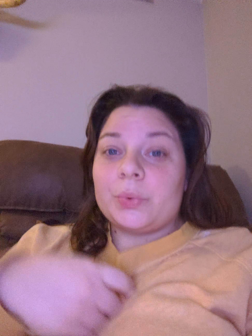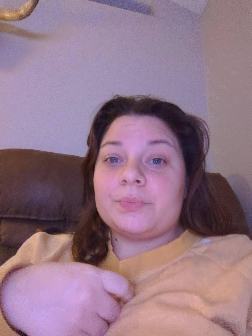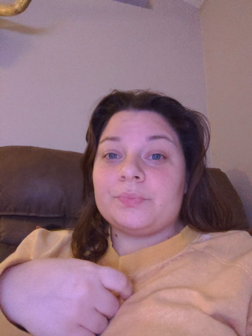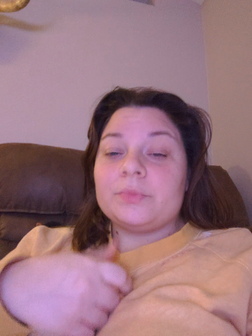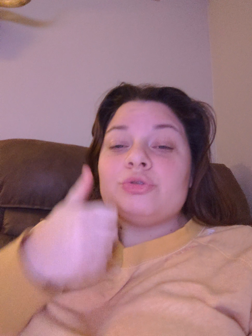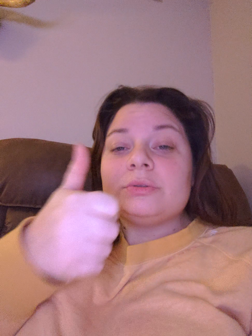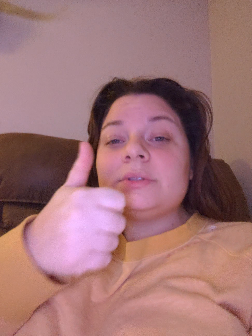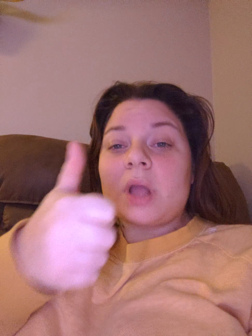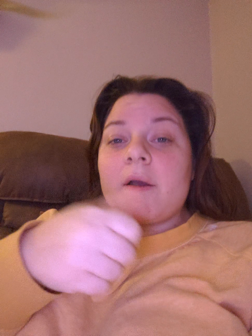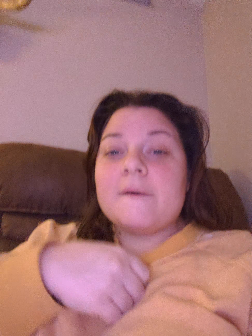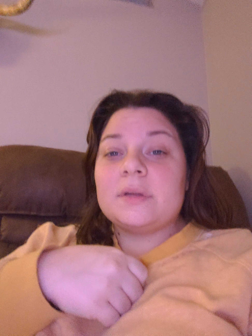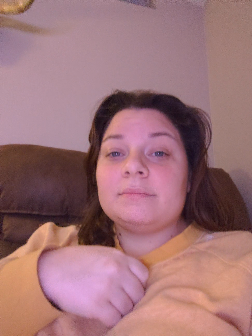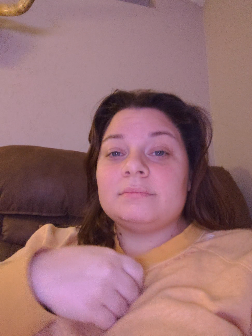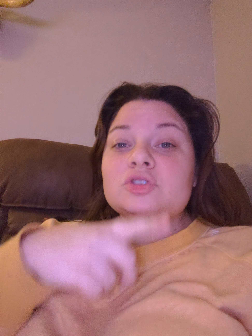yourself